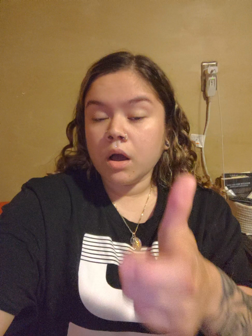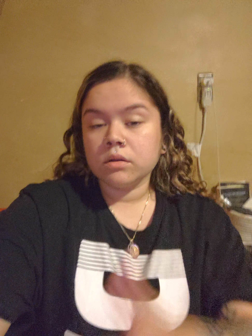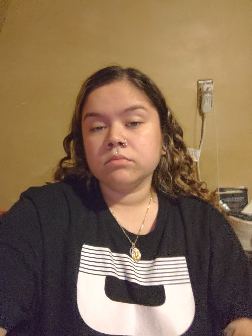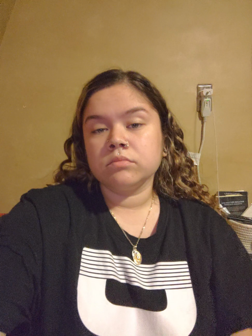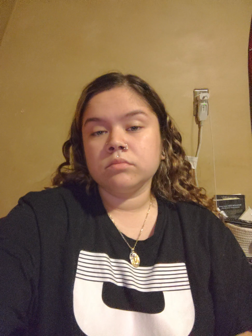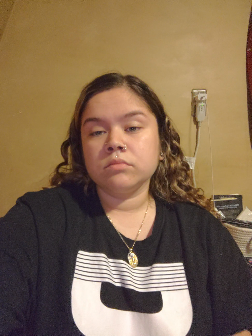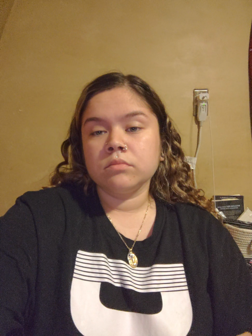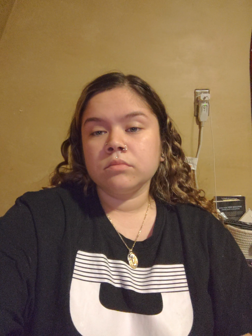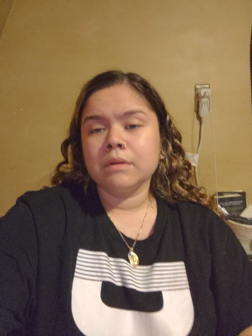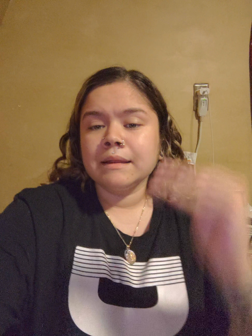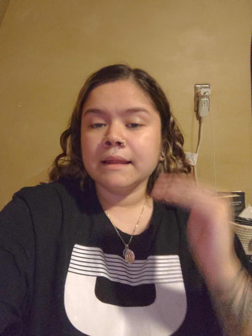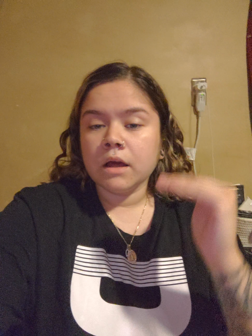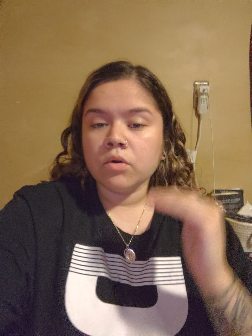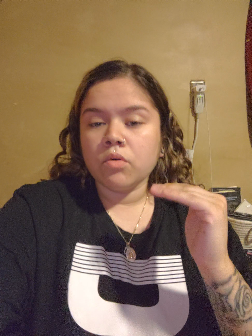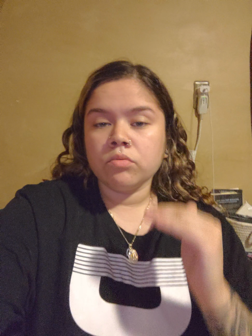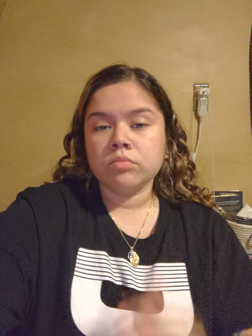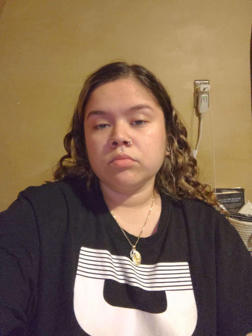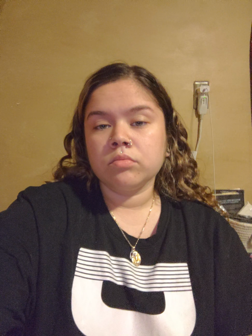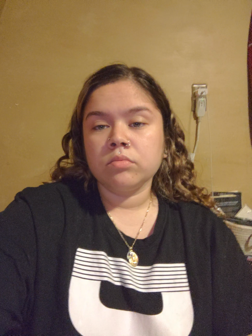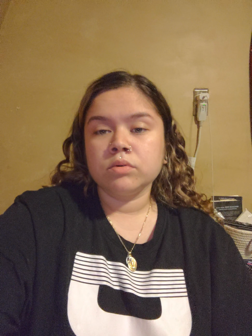little